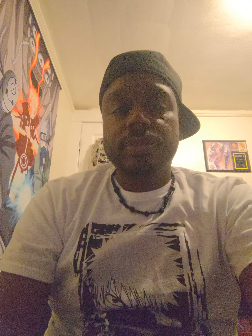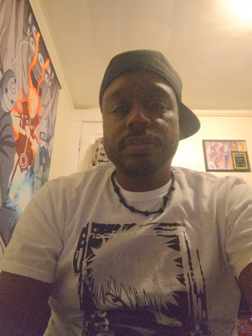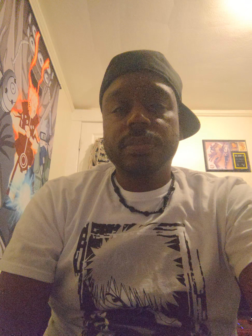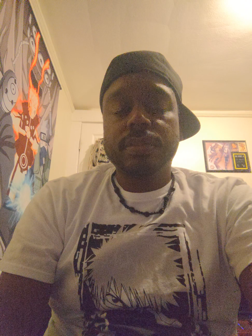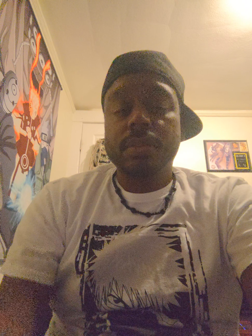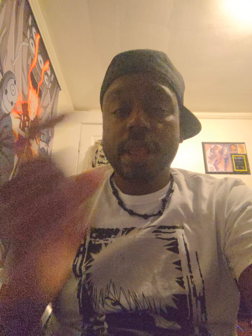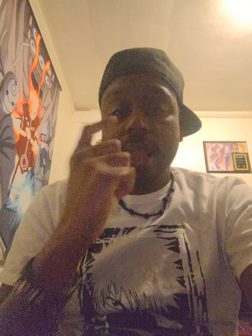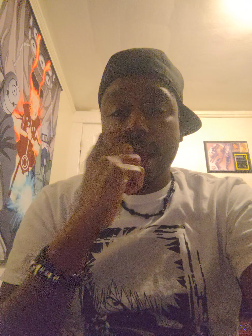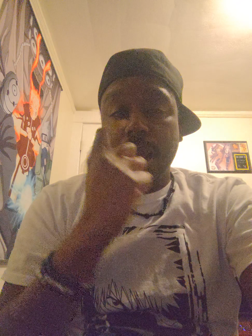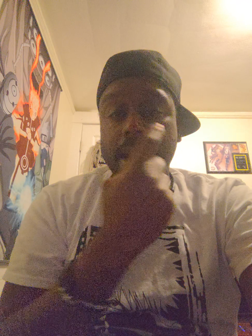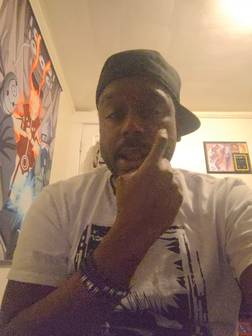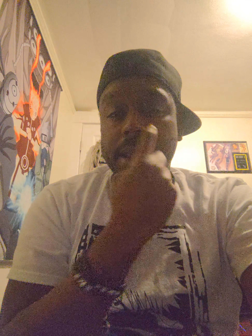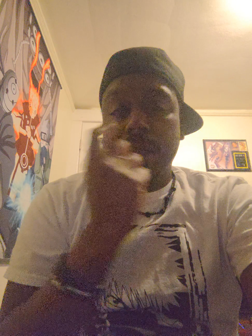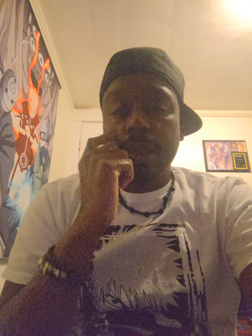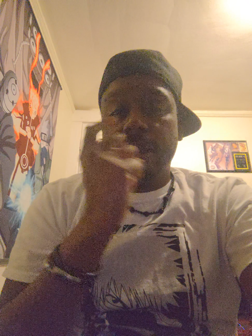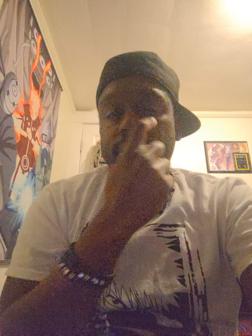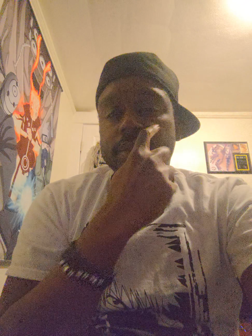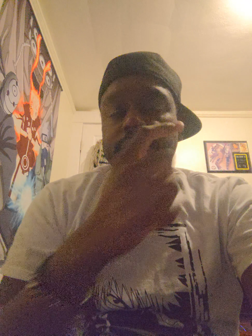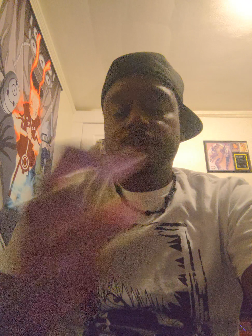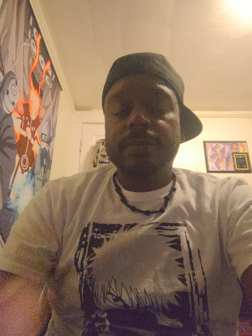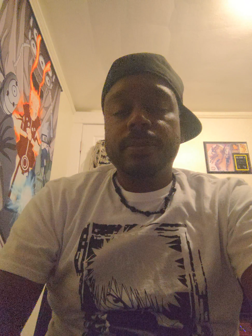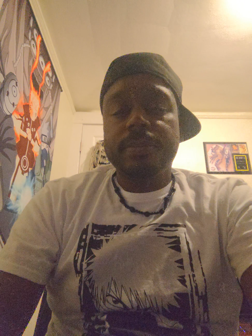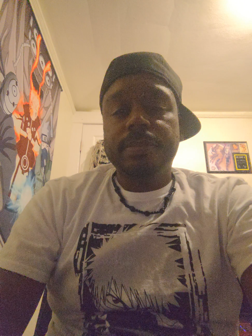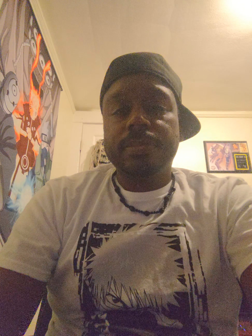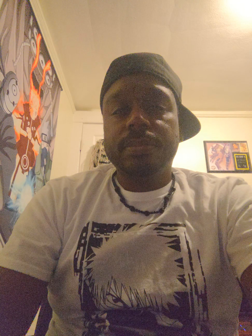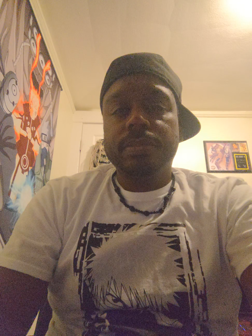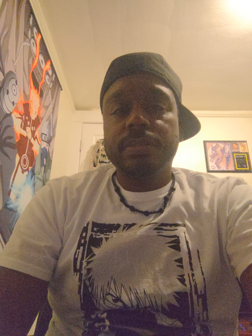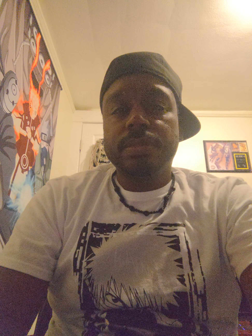eye